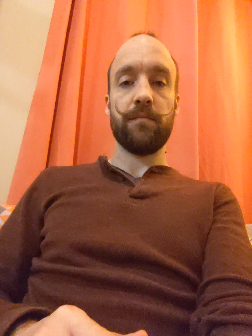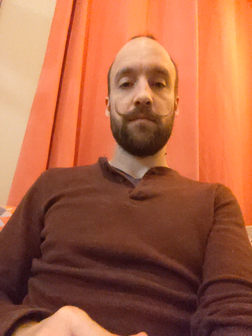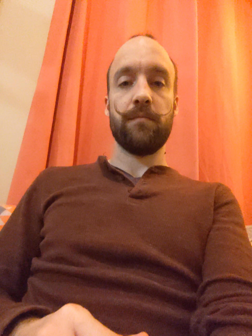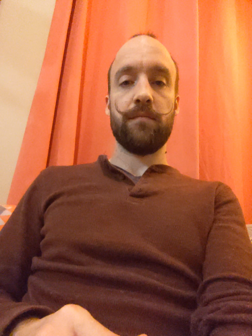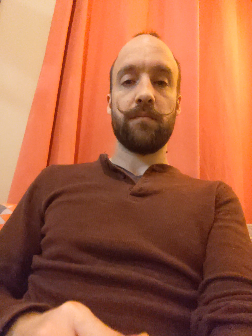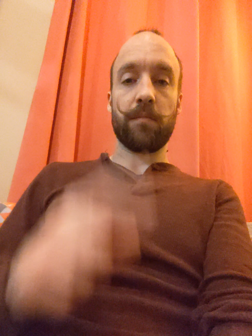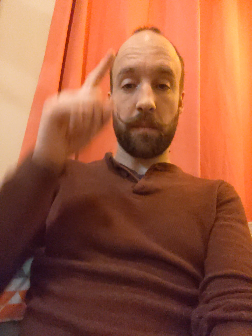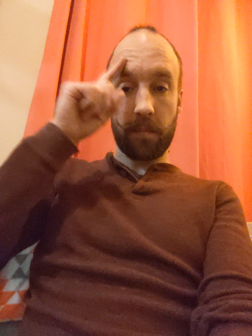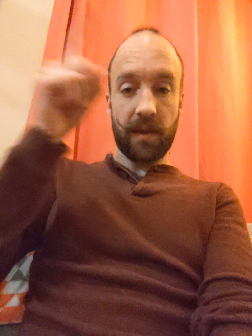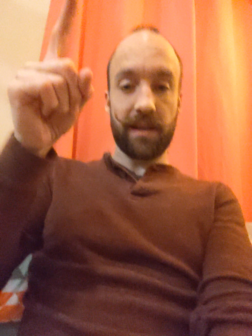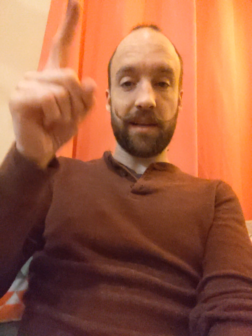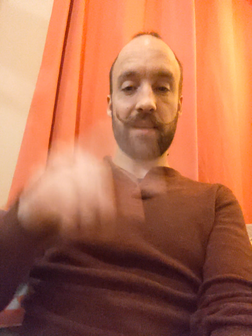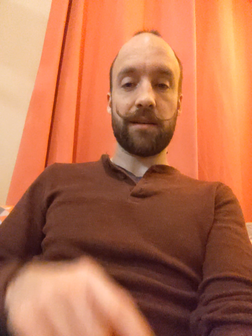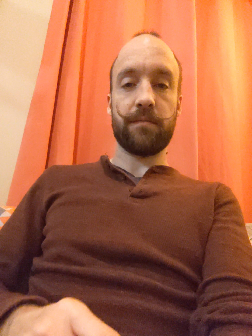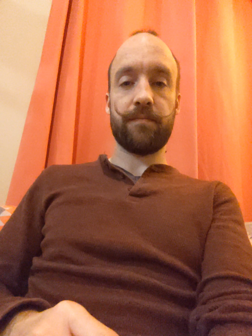penny